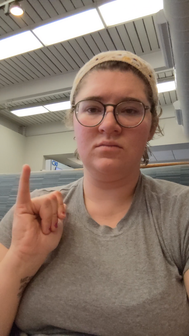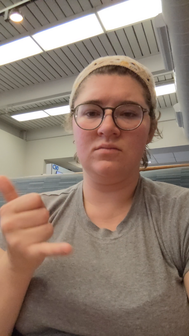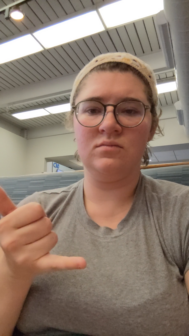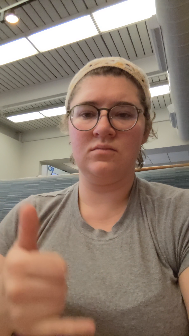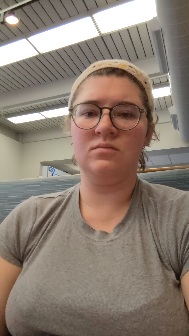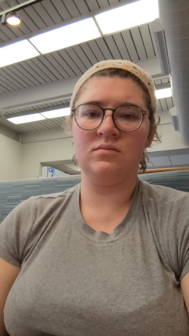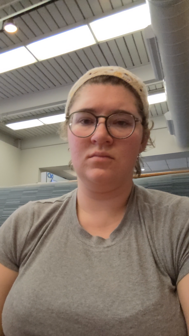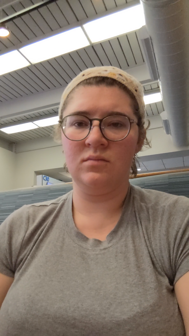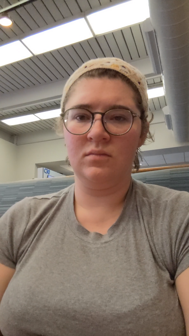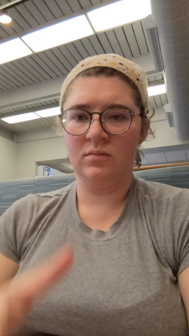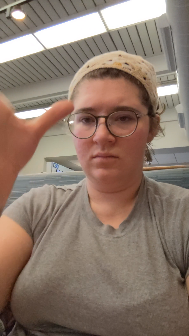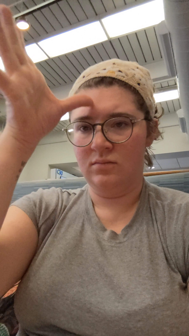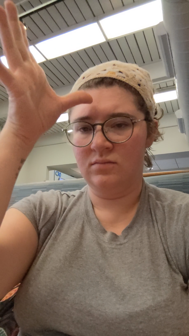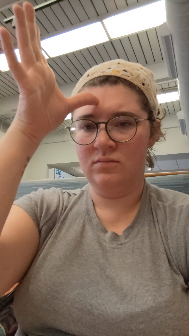daddy